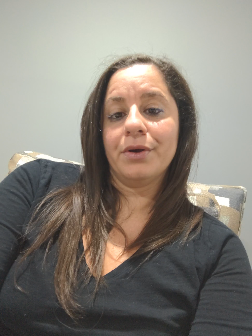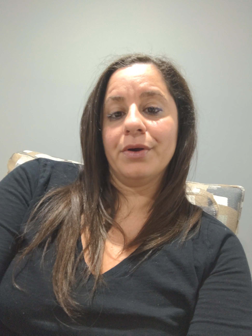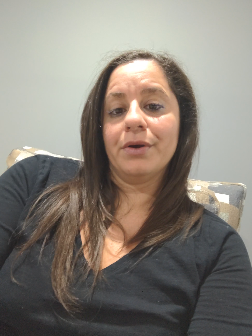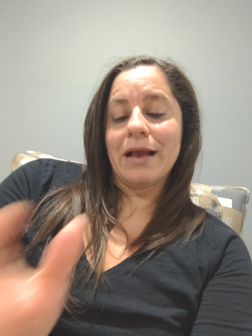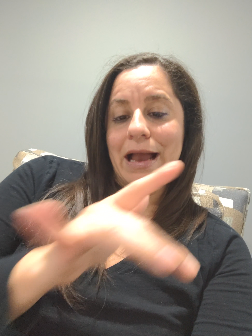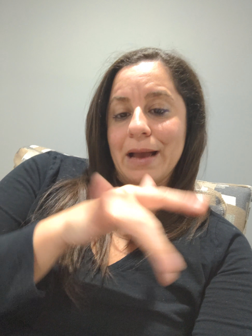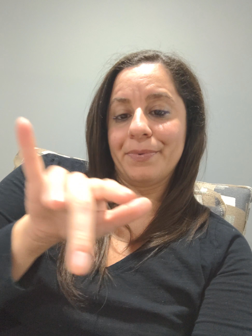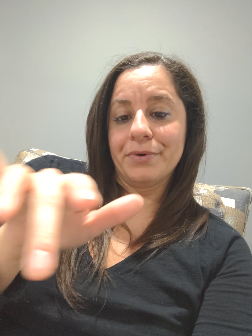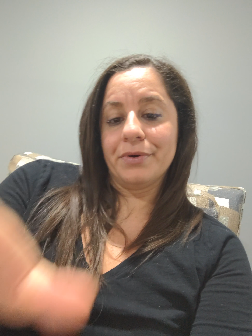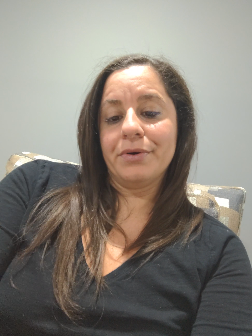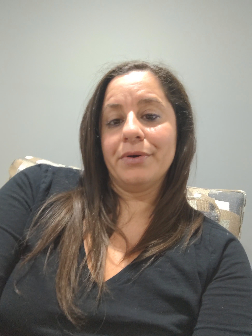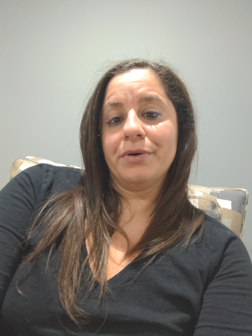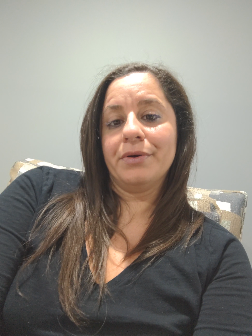empty